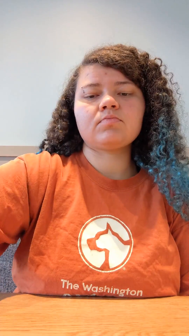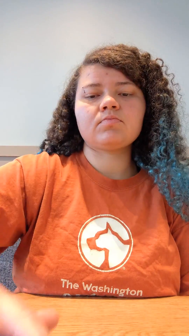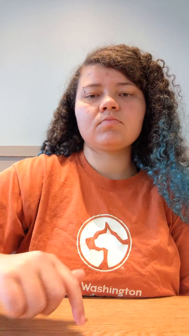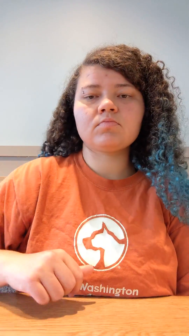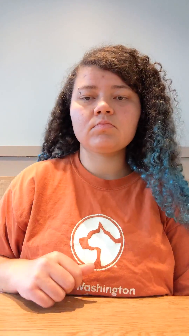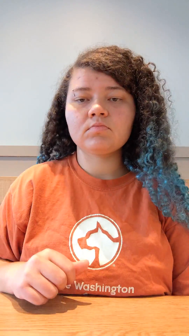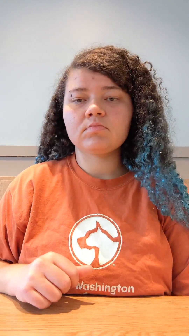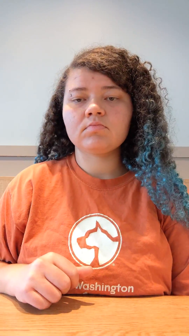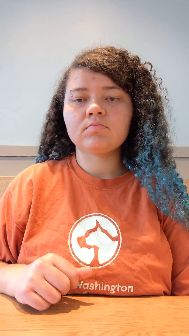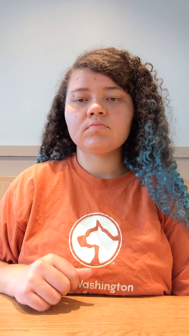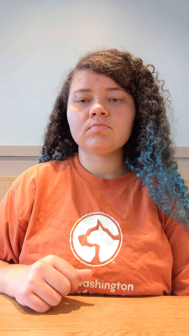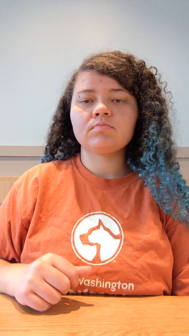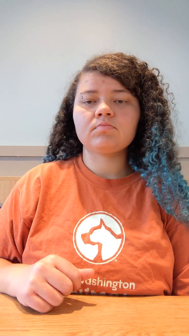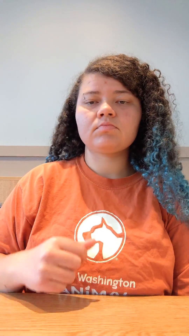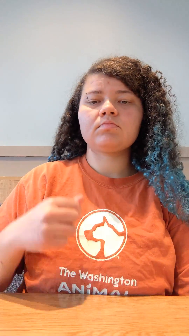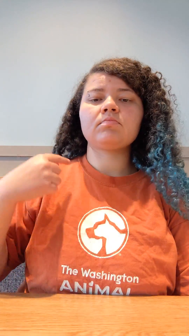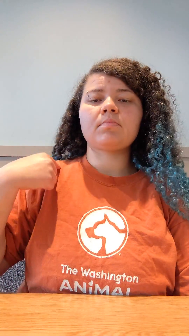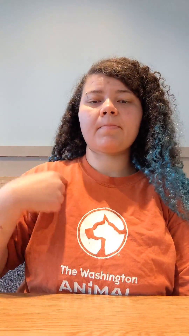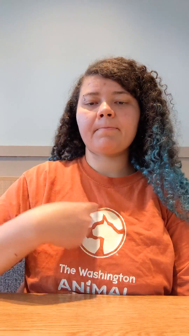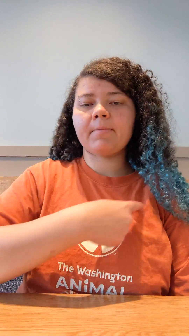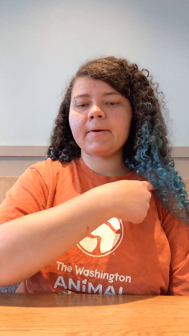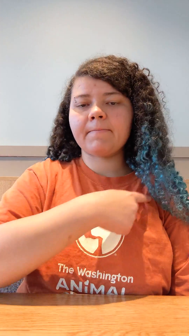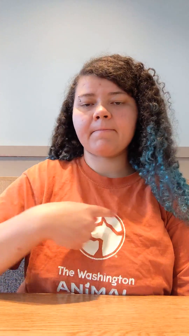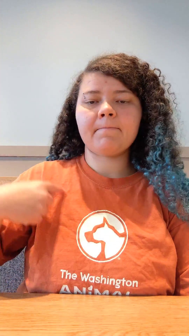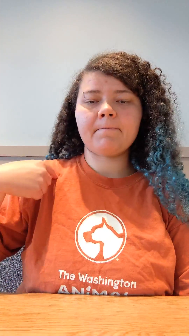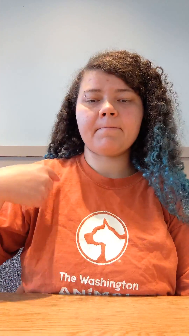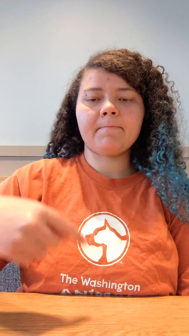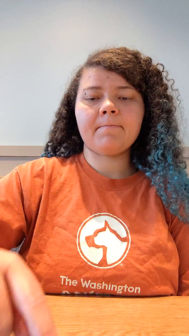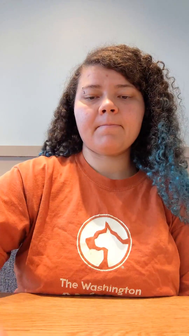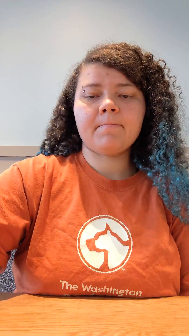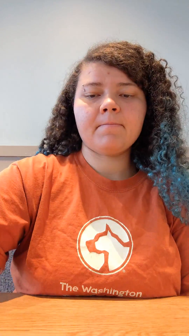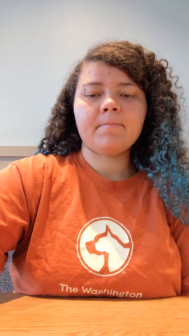bib